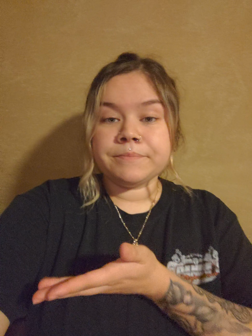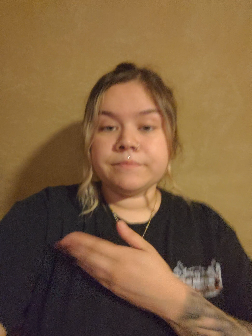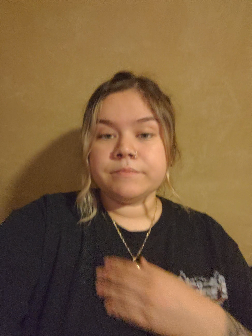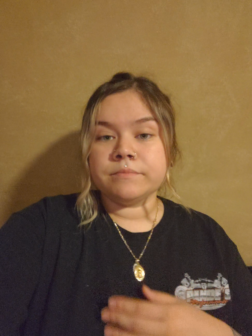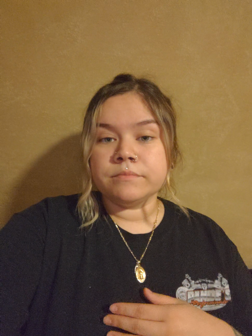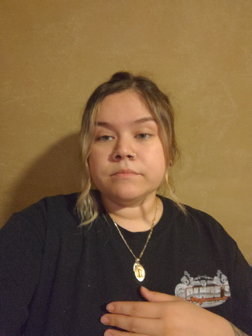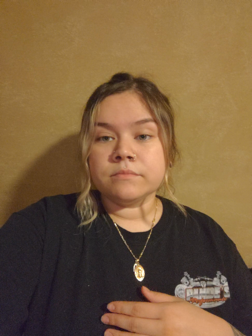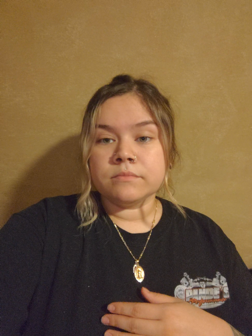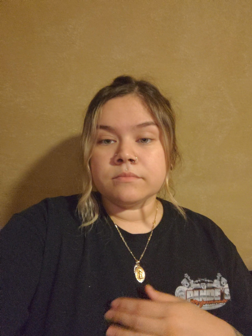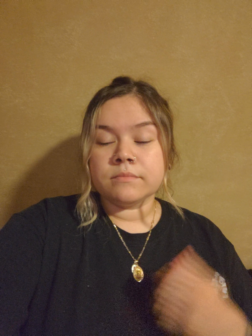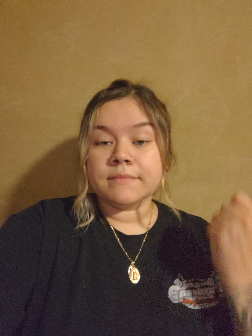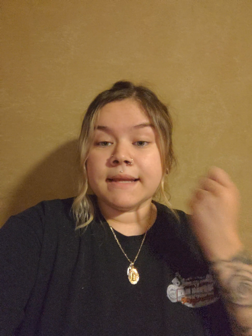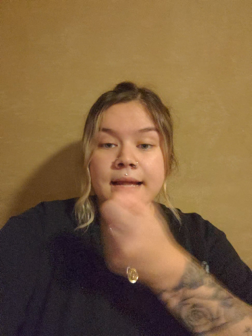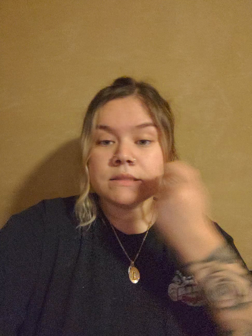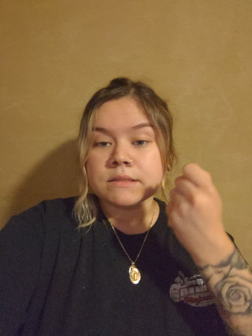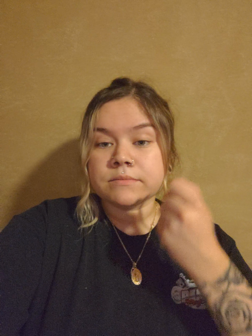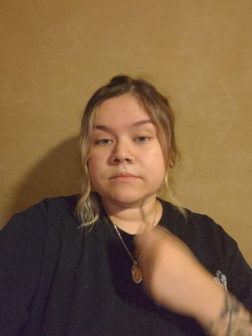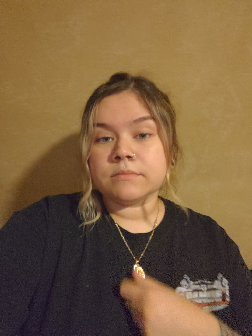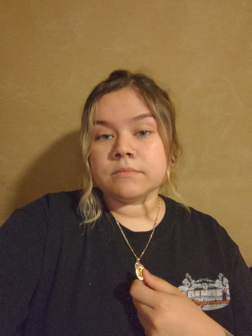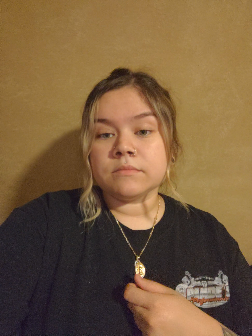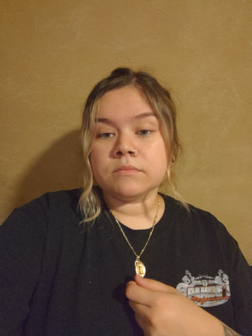hit